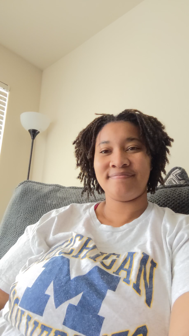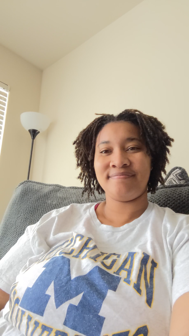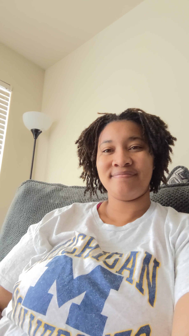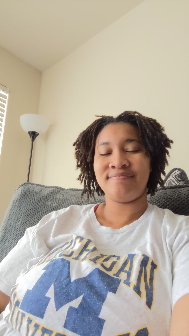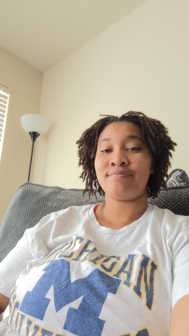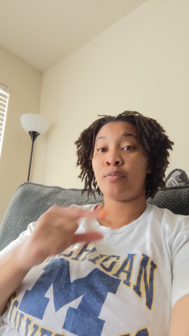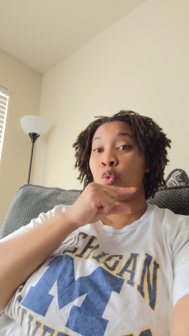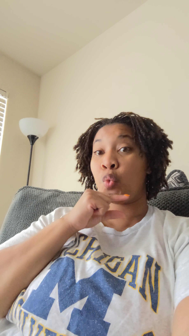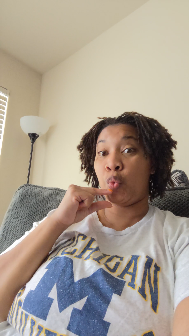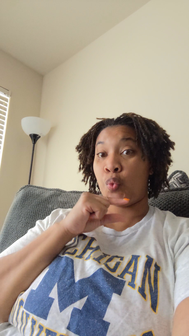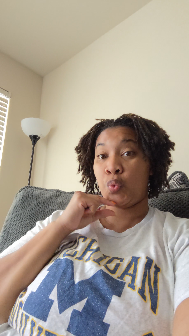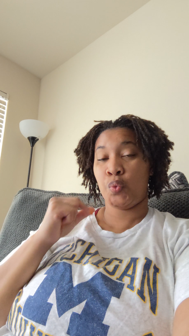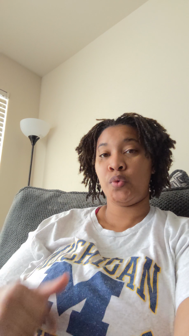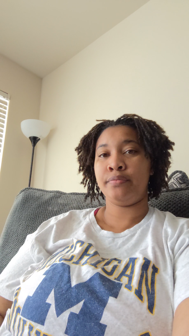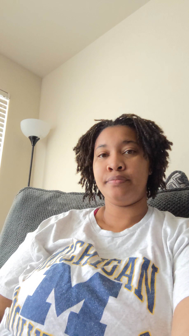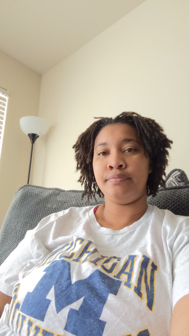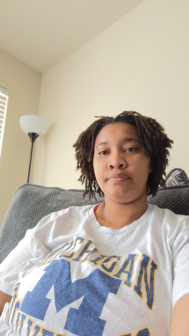glue